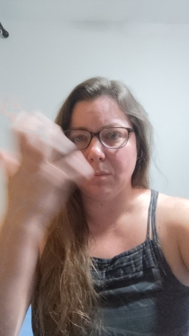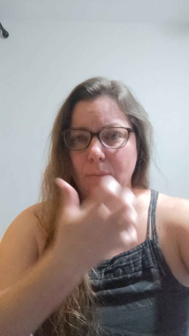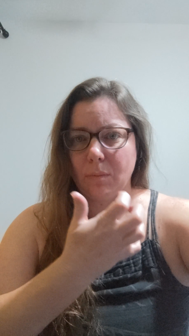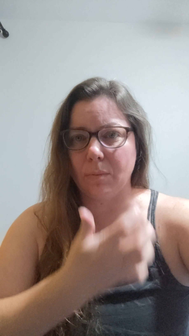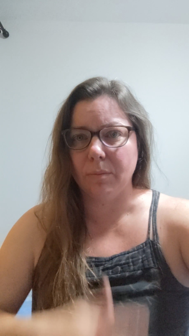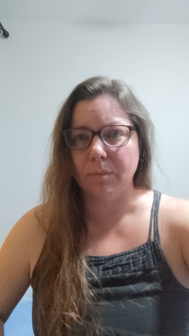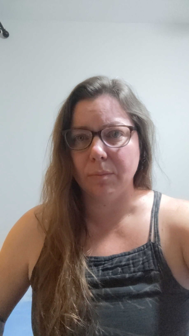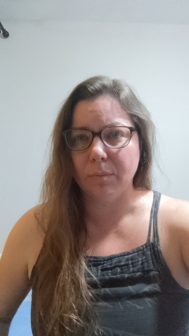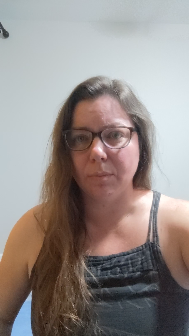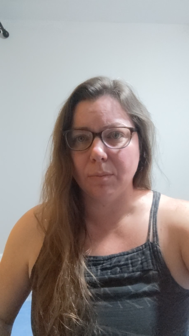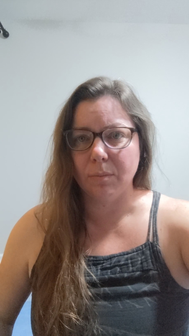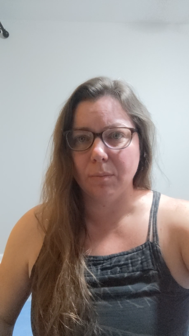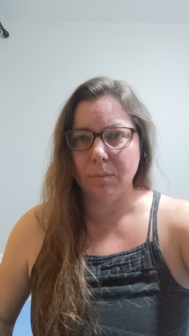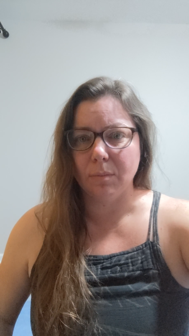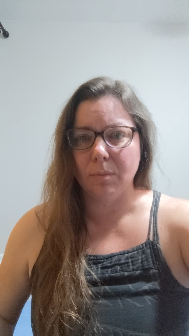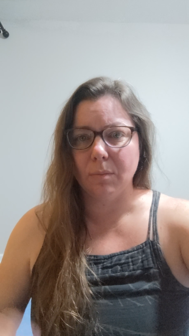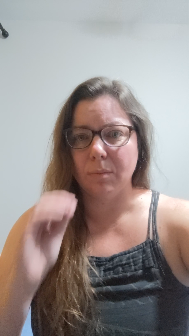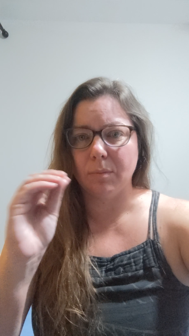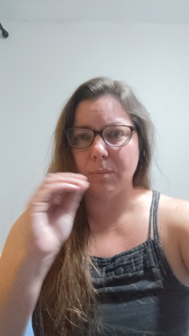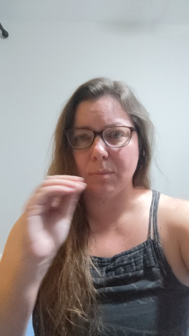fix